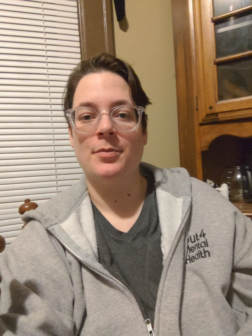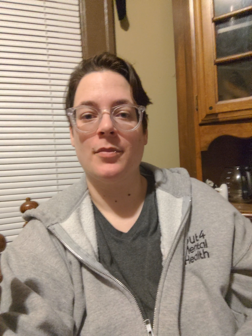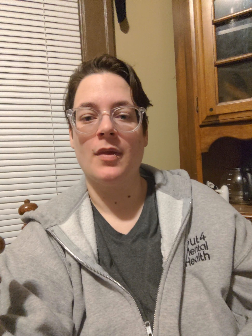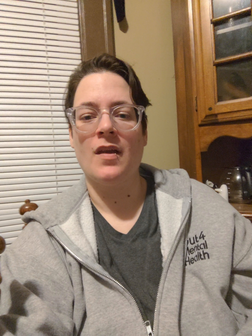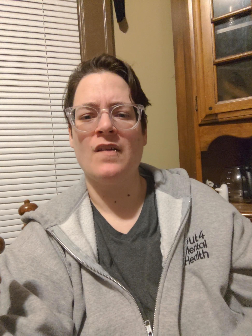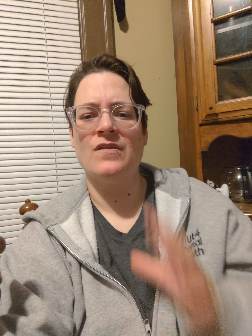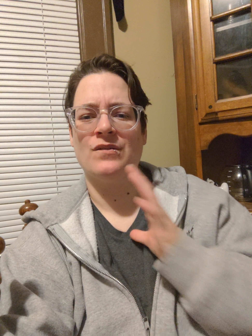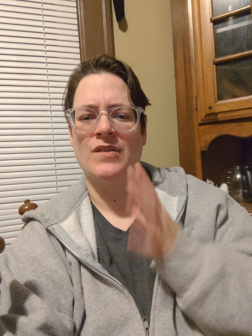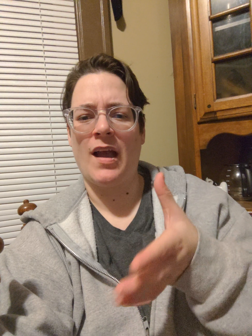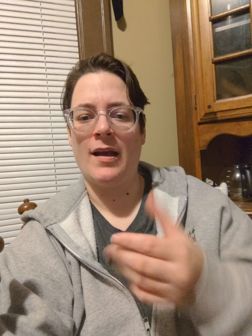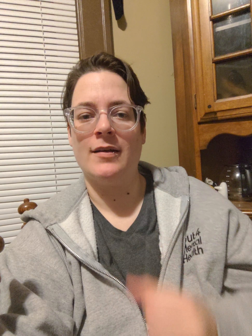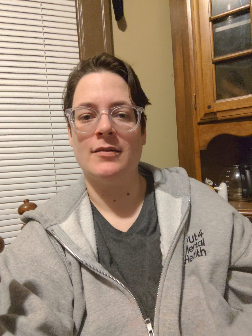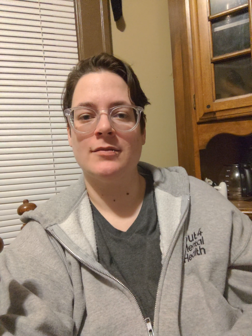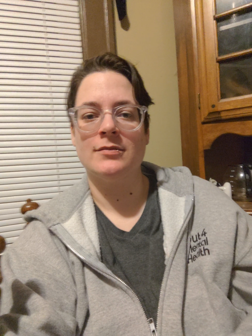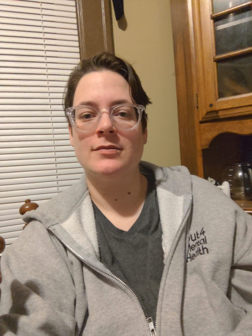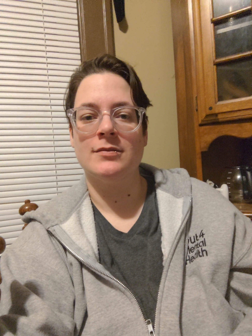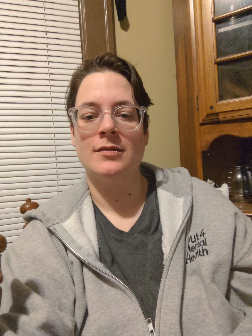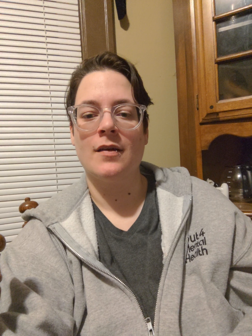fine